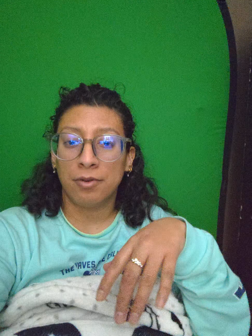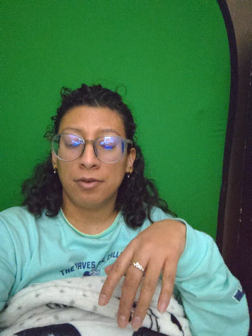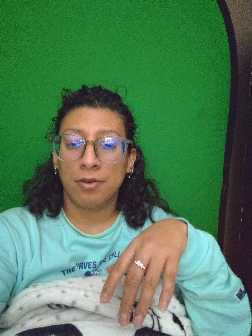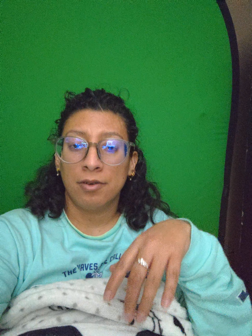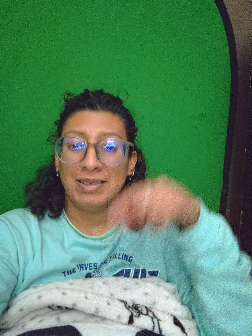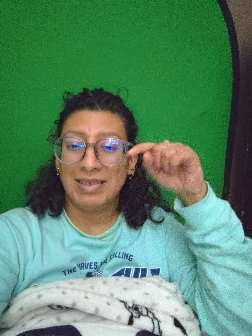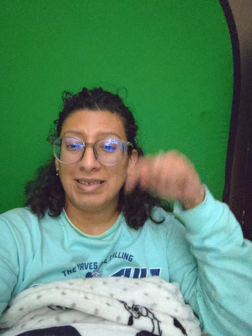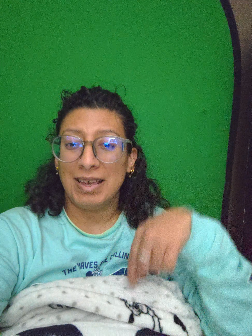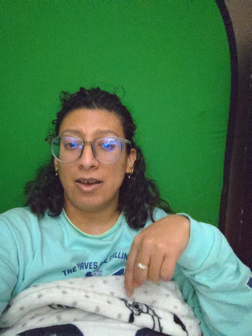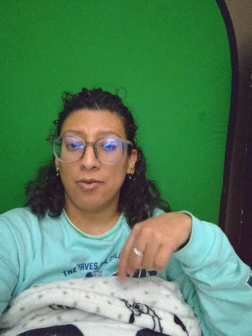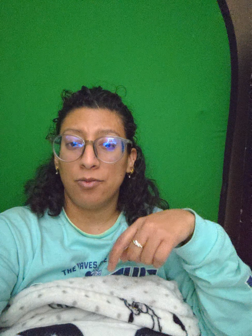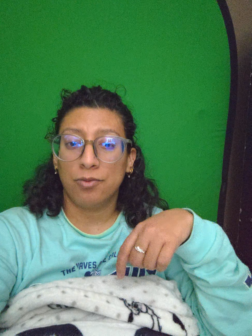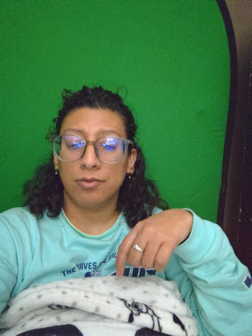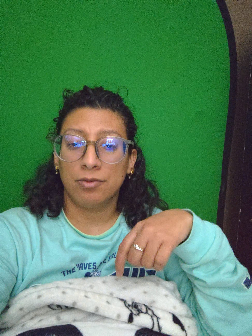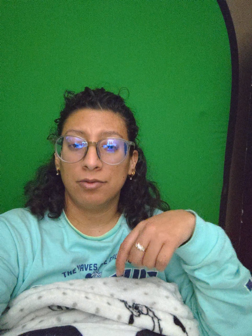down